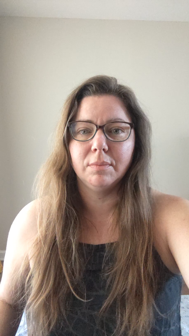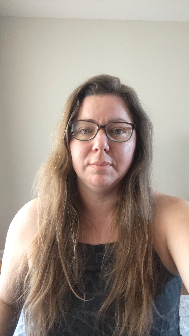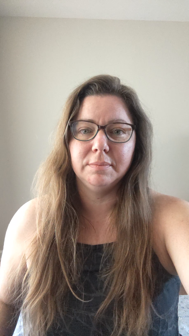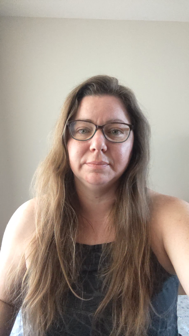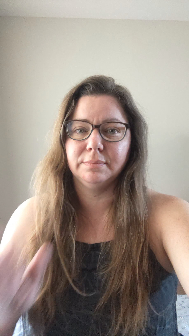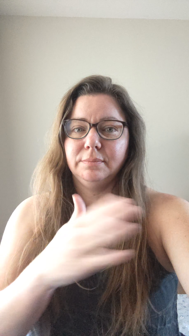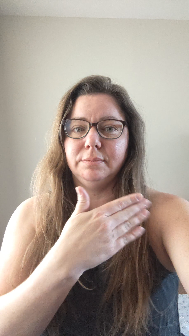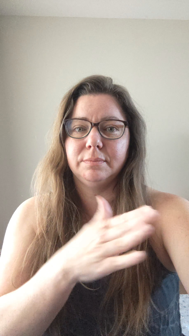share